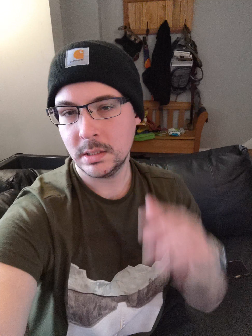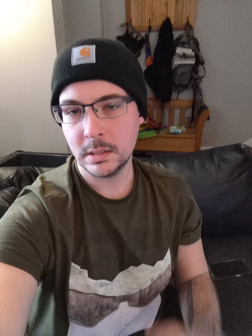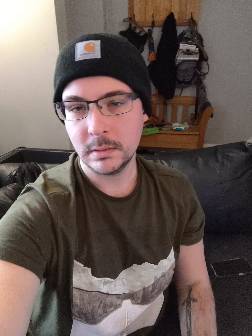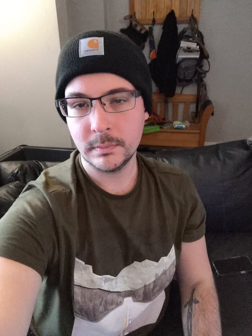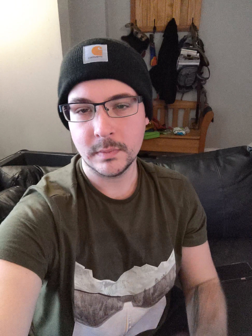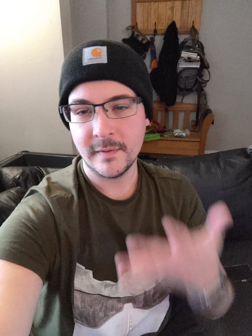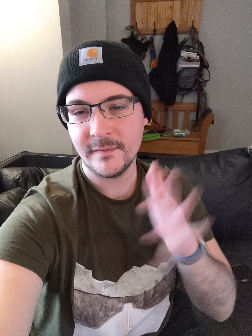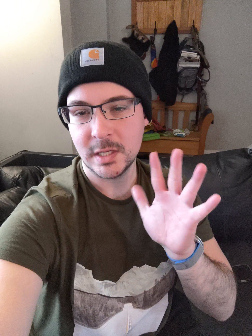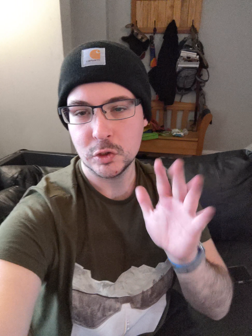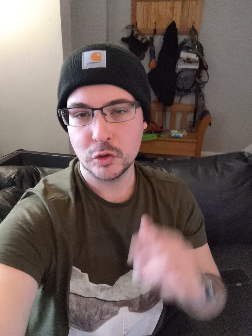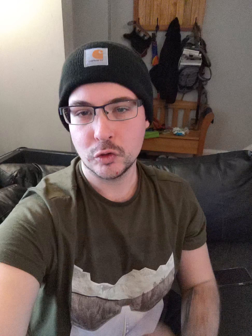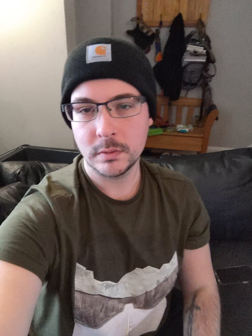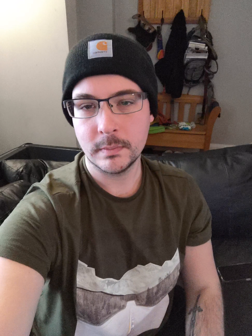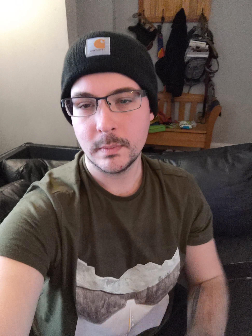finish